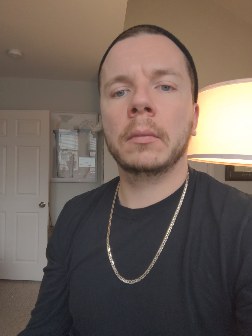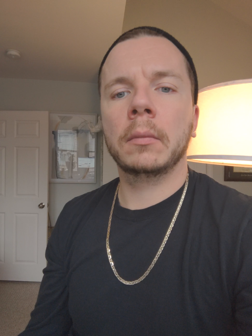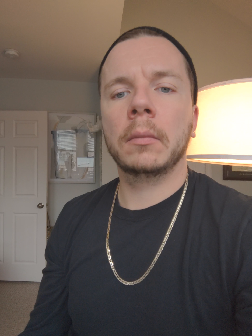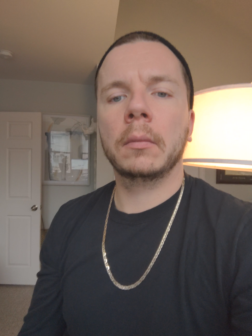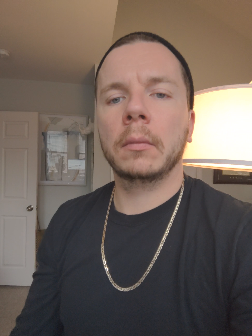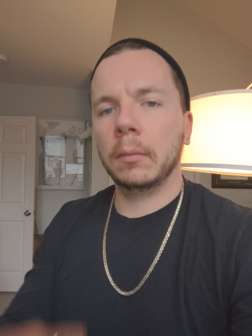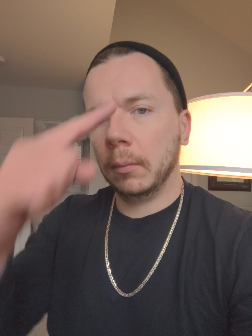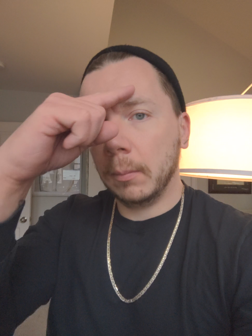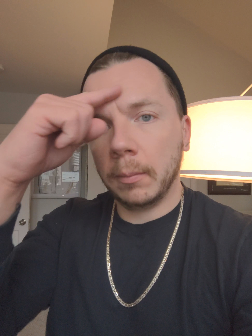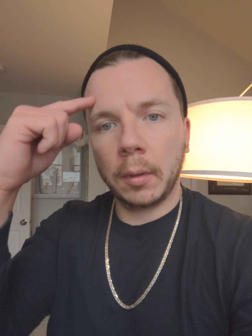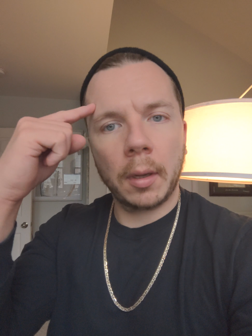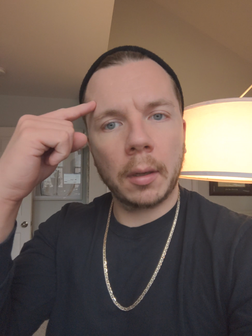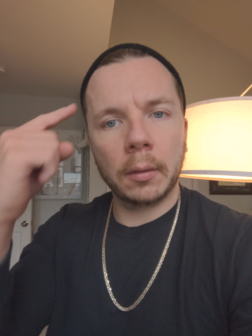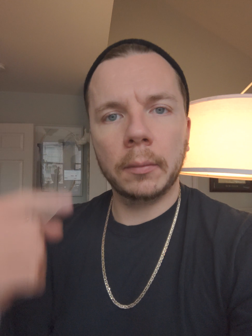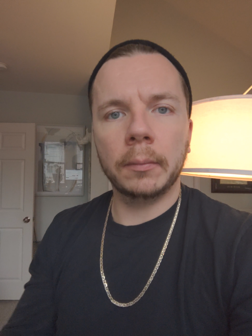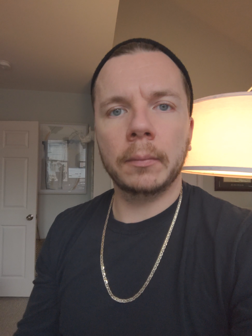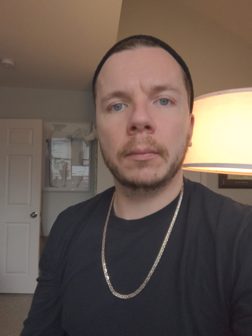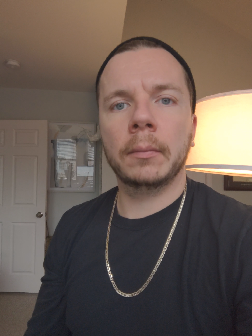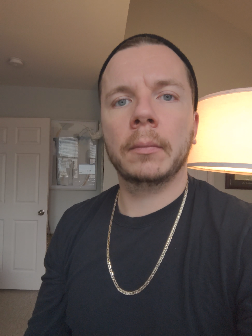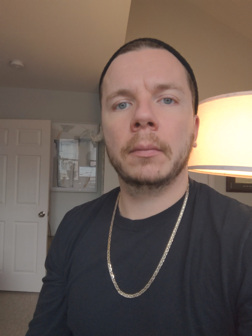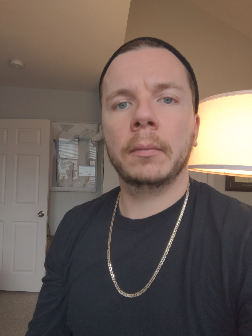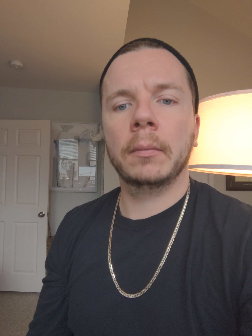black